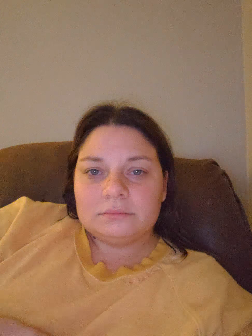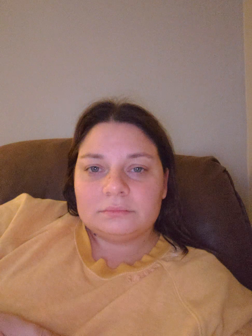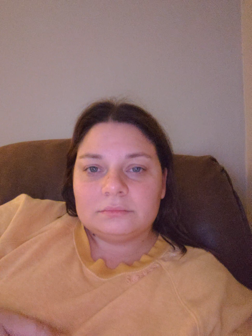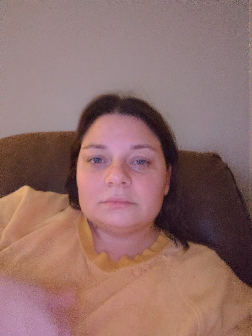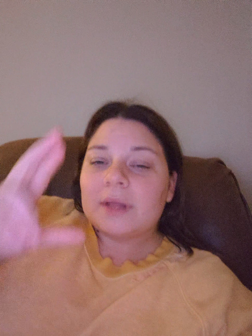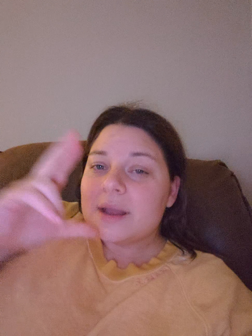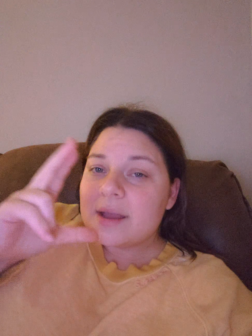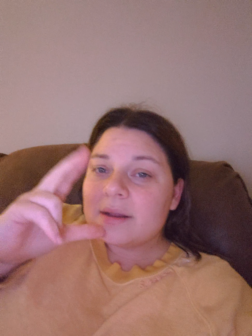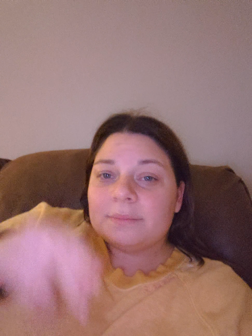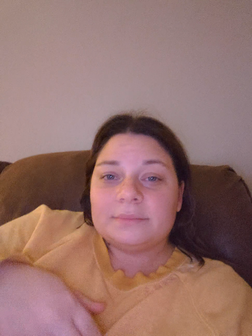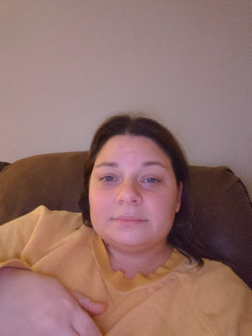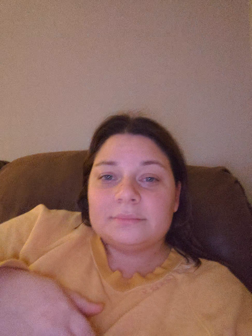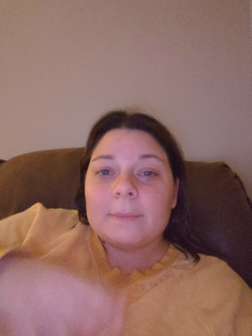hen